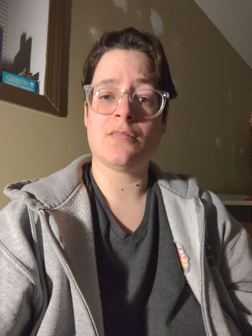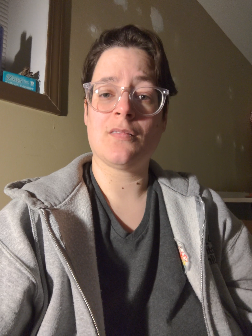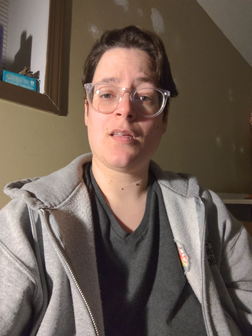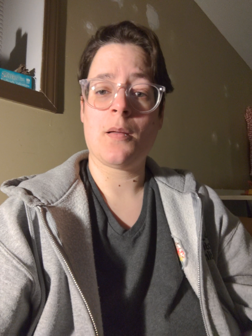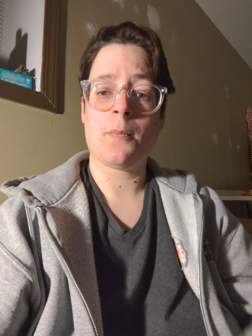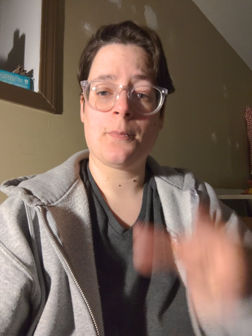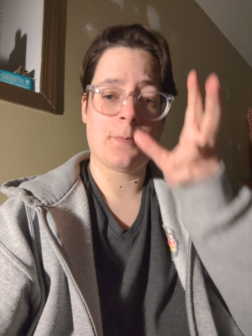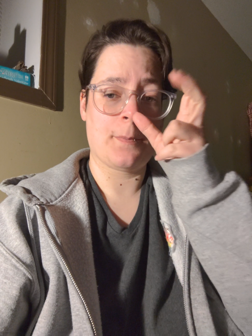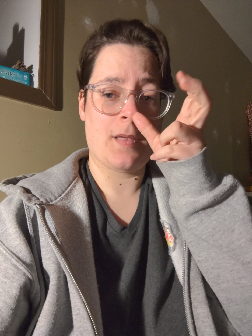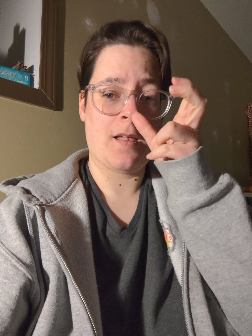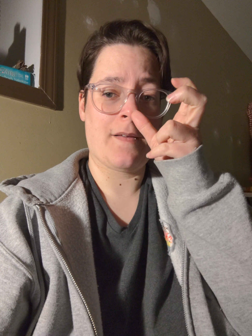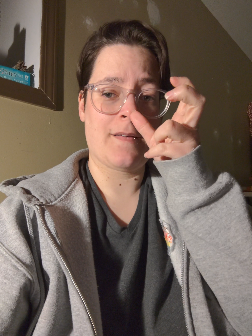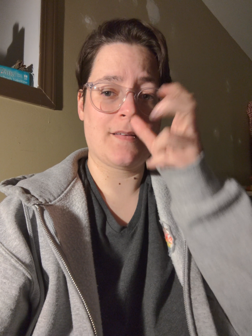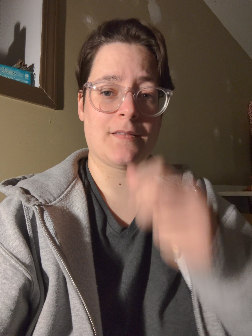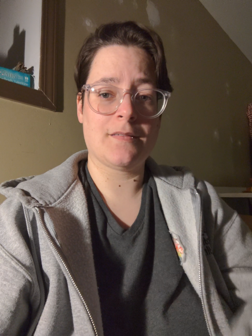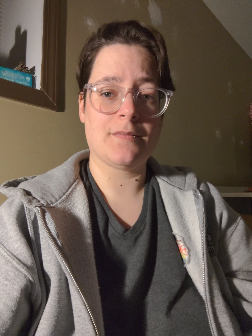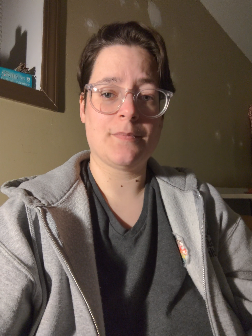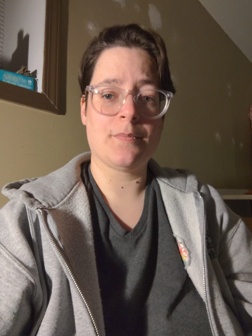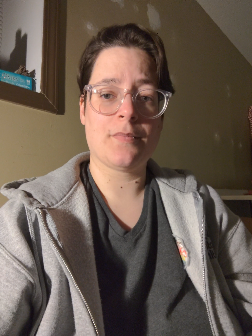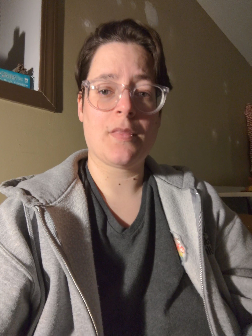bug